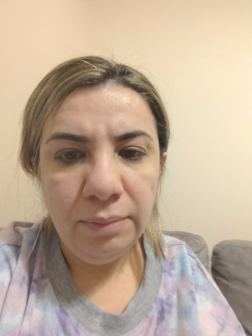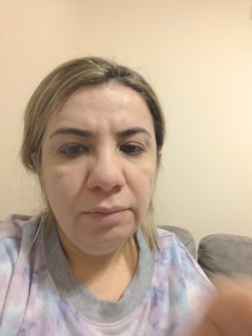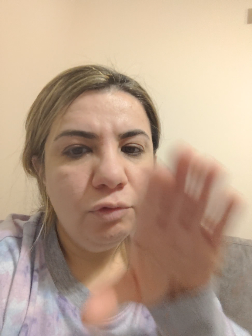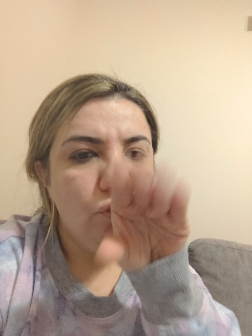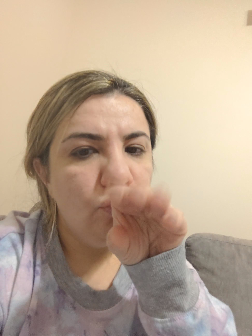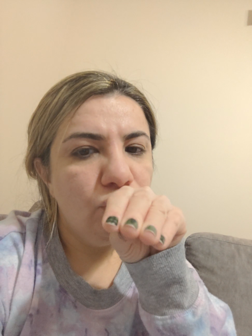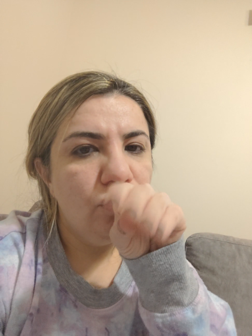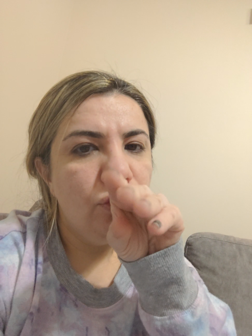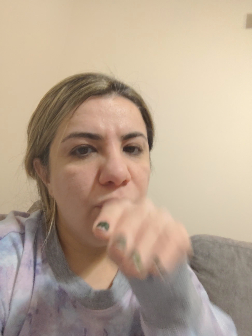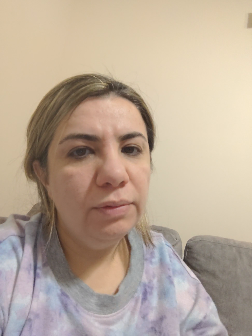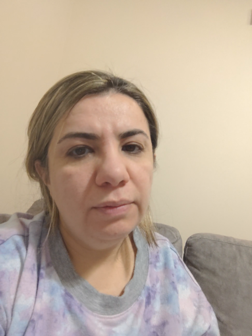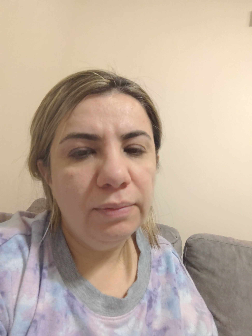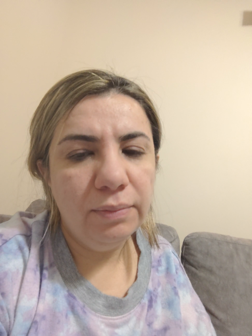goose